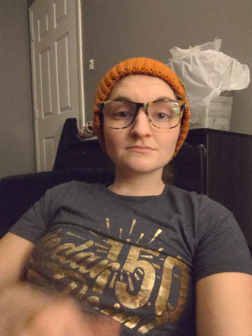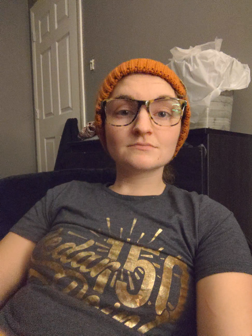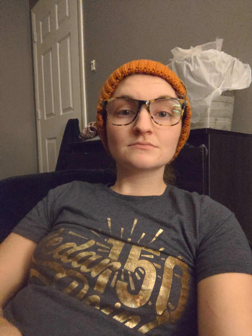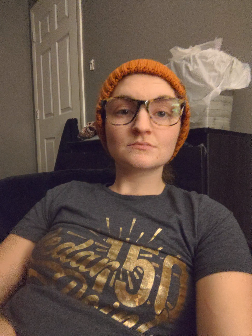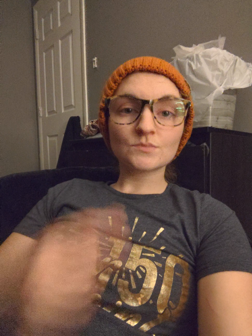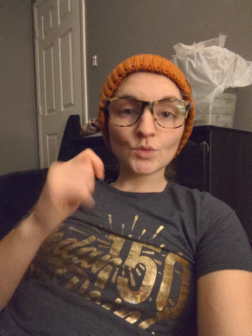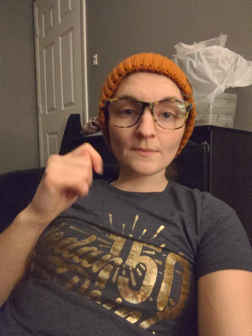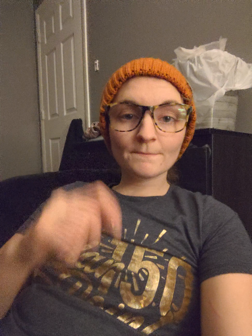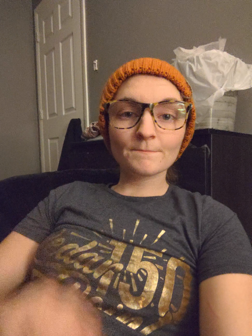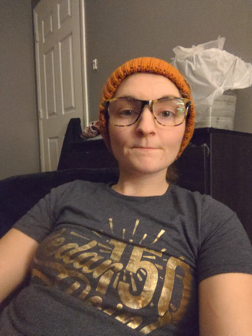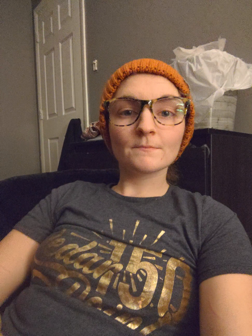toy